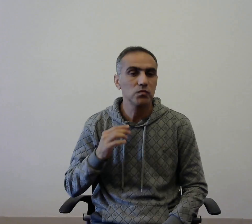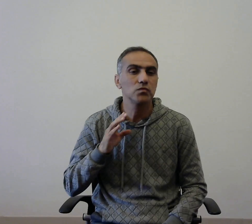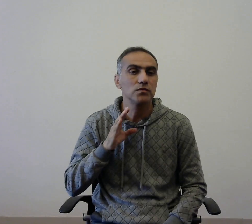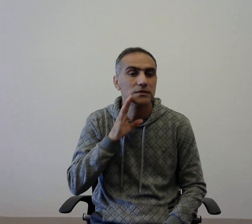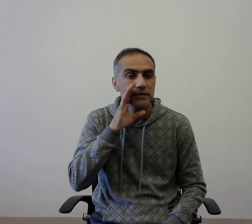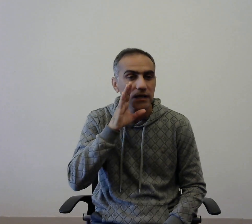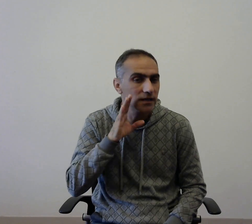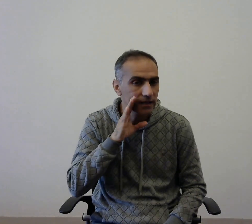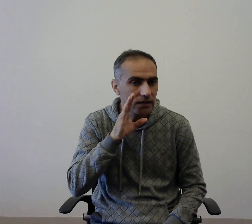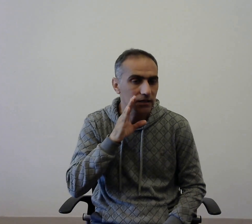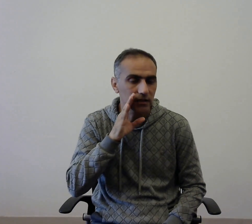səhər